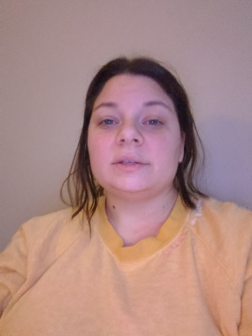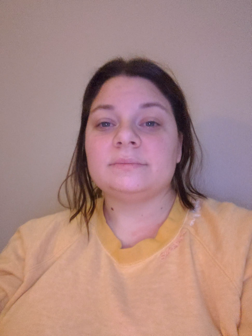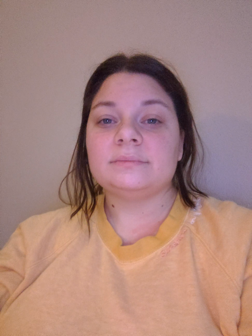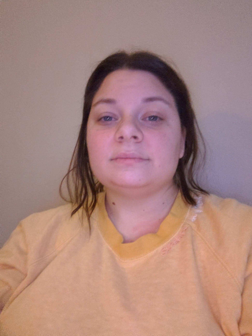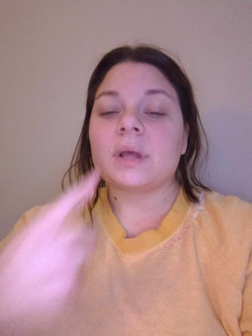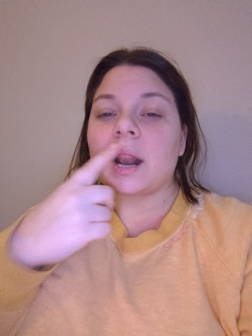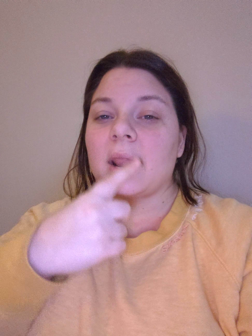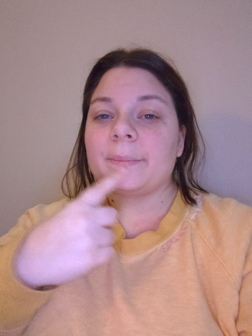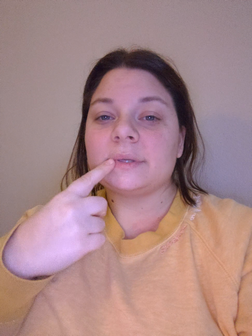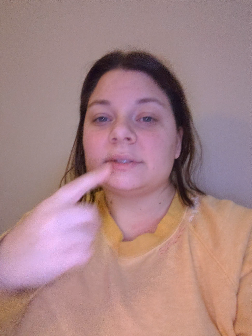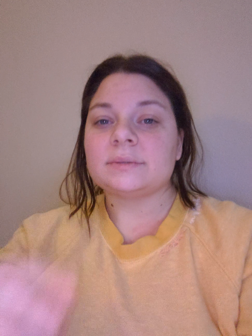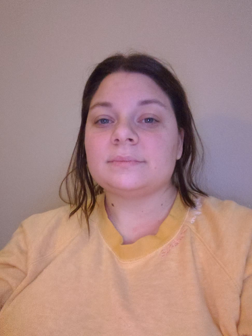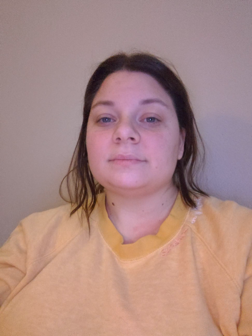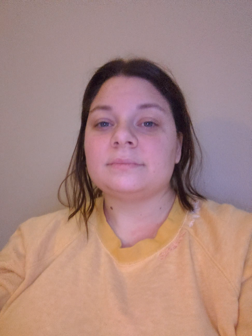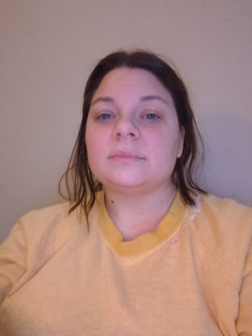lips